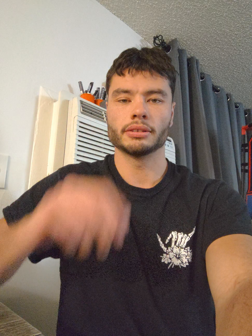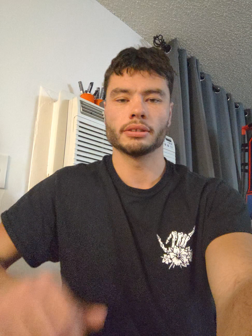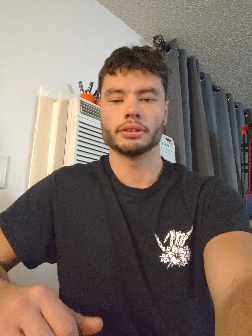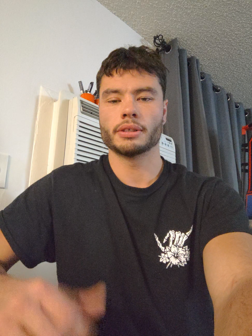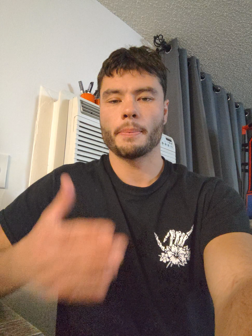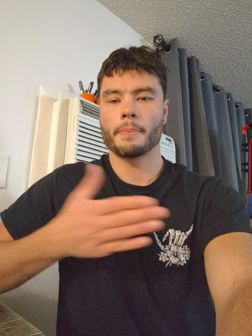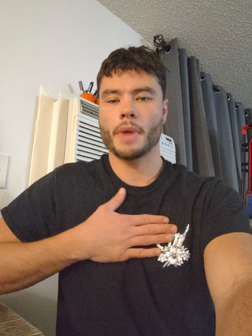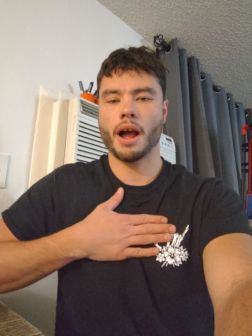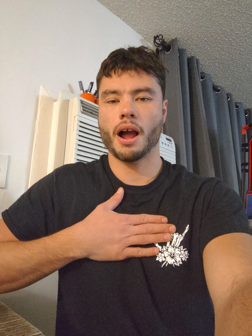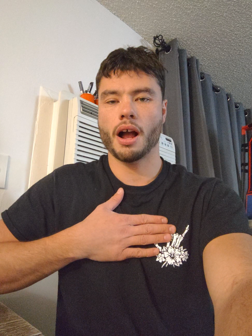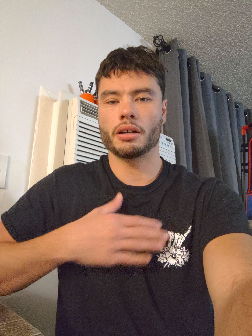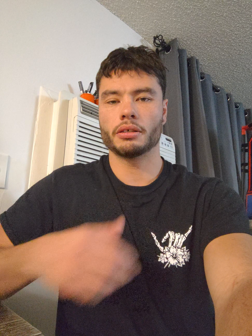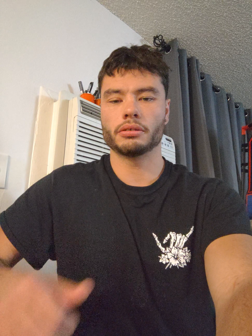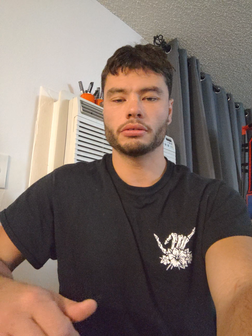my